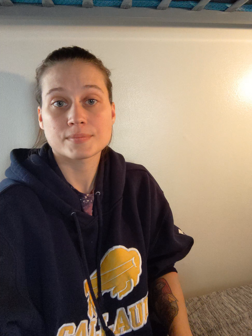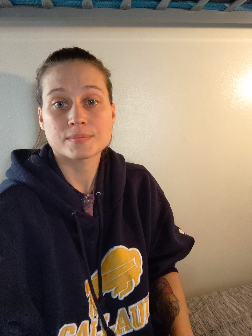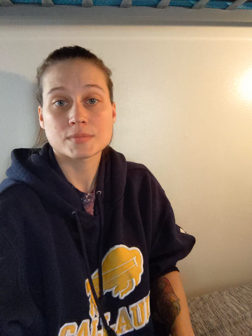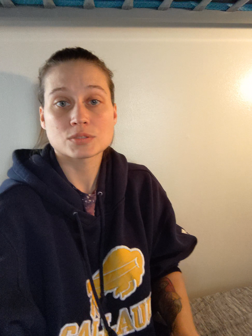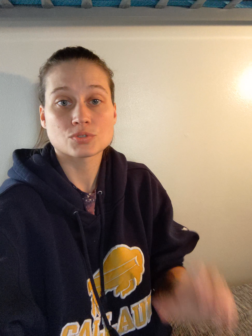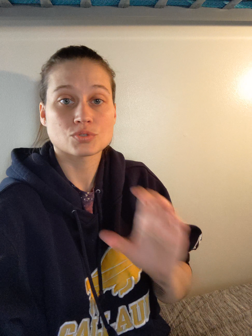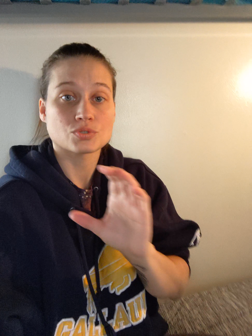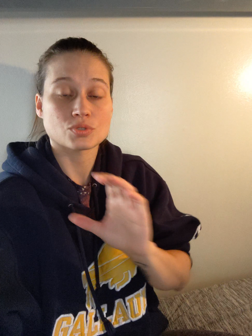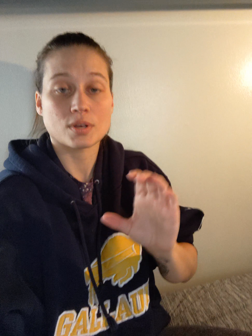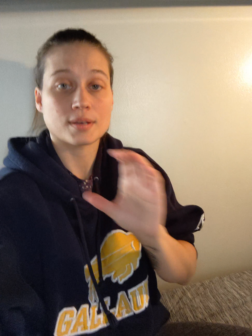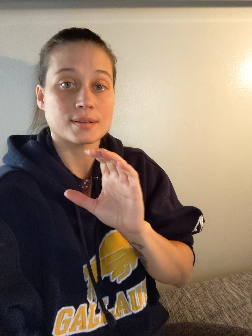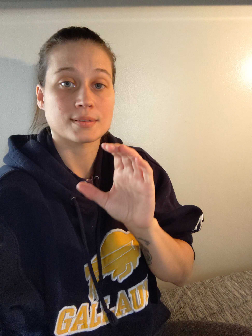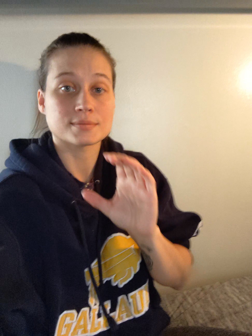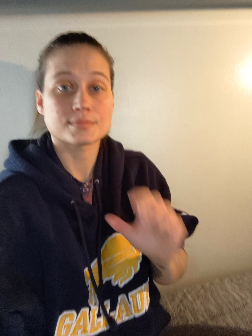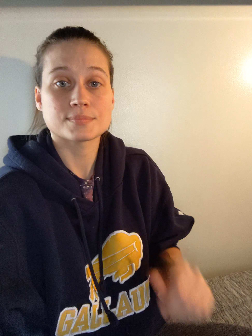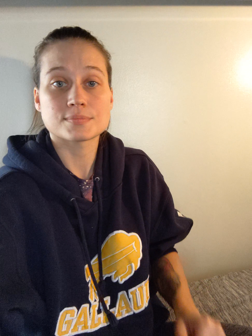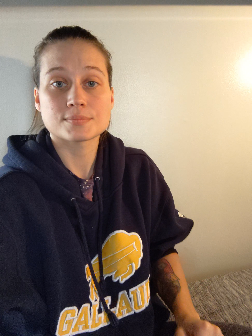chocolate